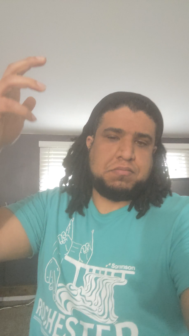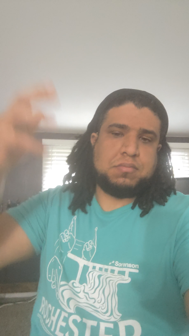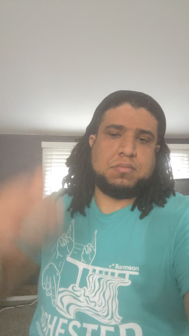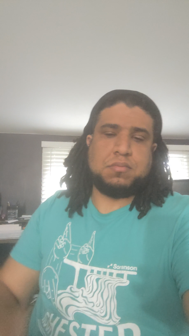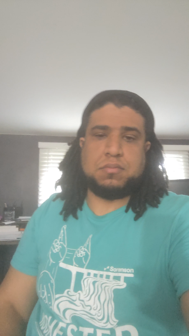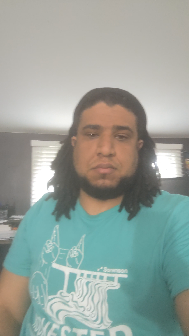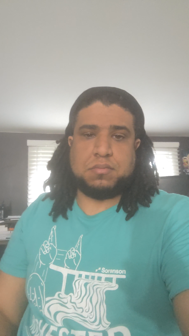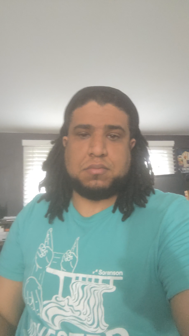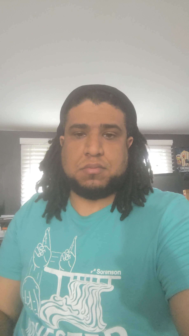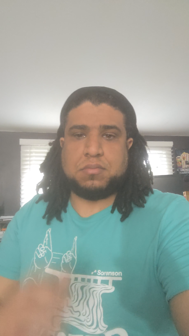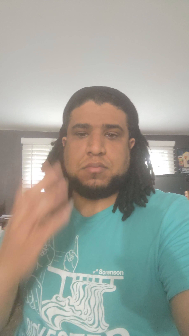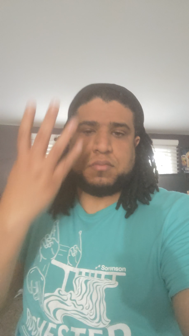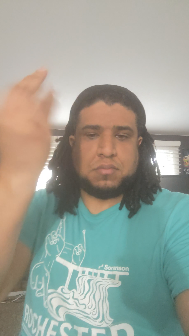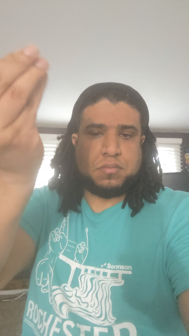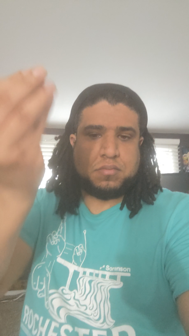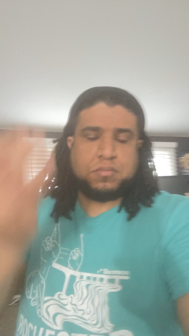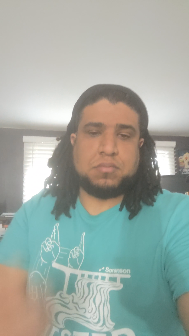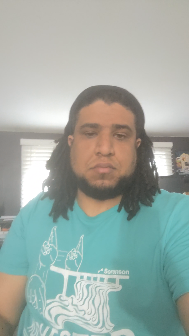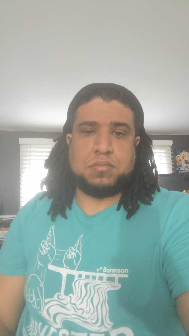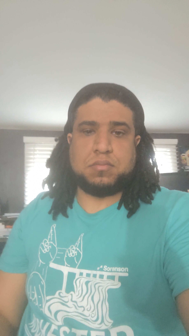got to